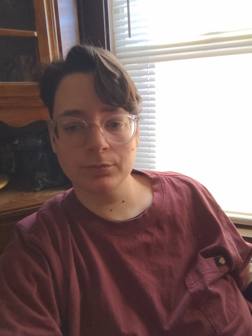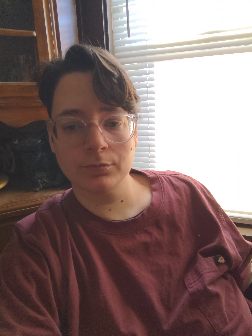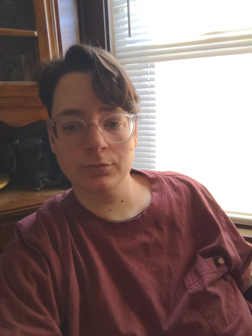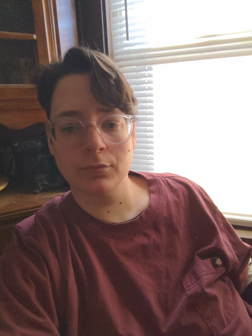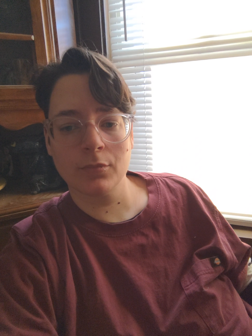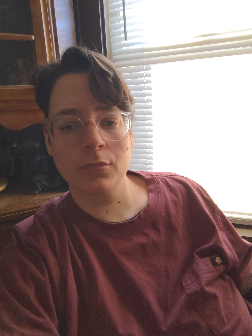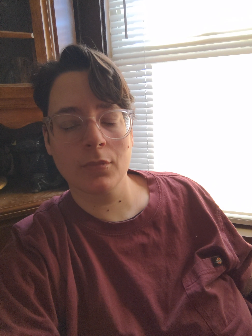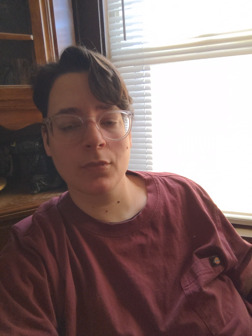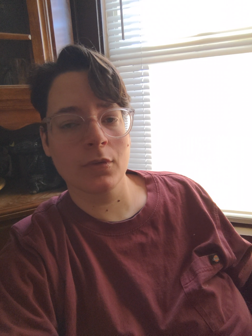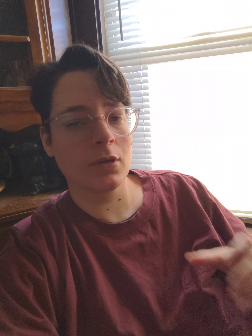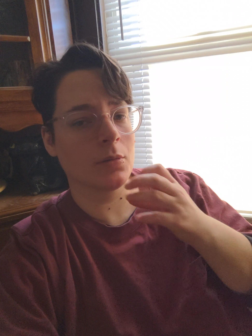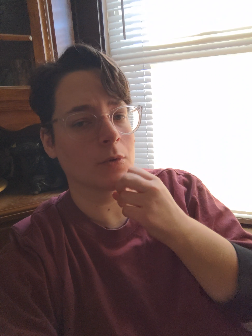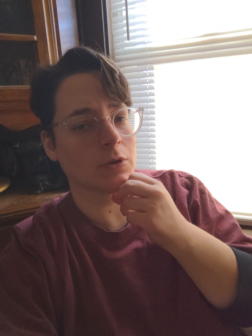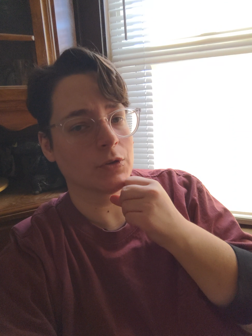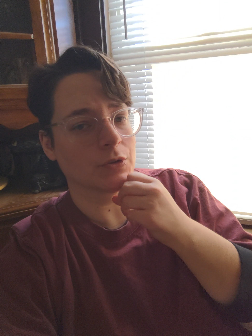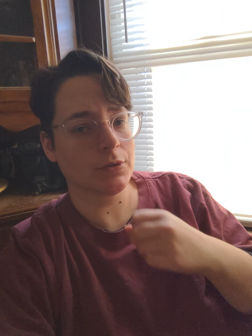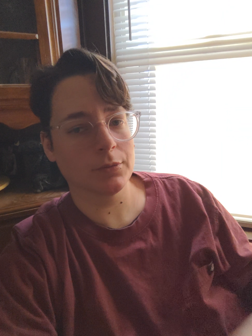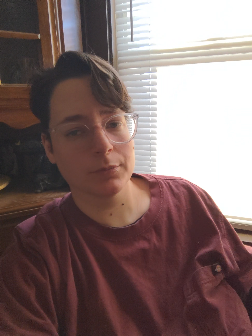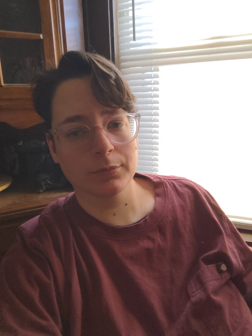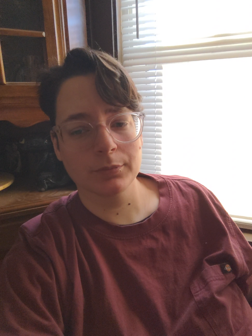underwear